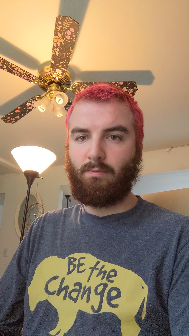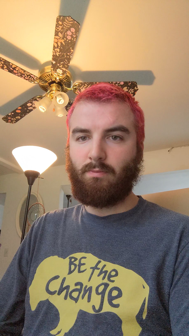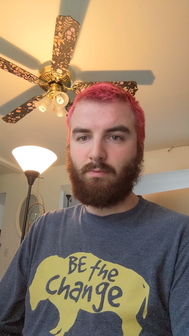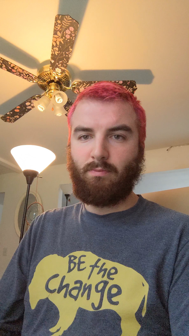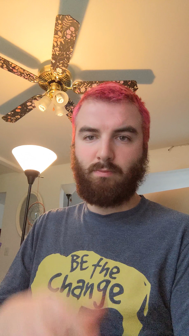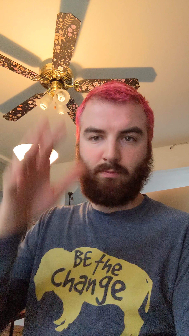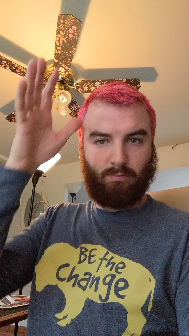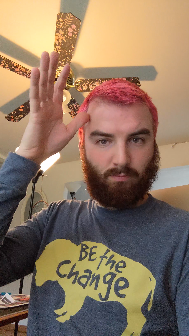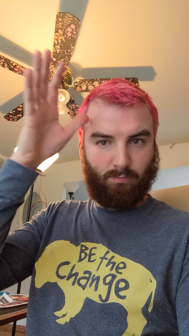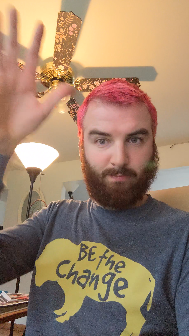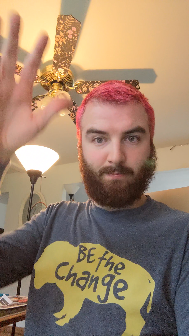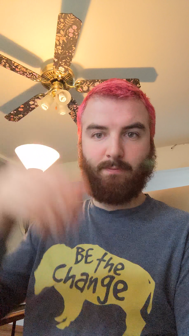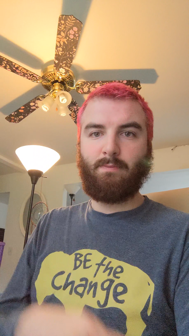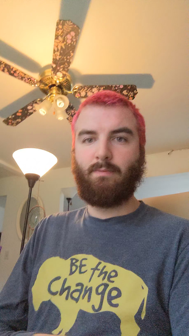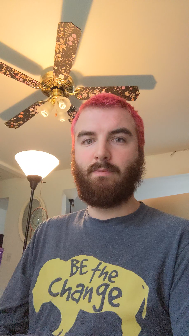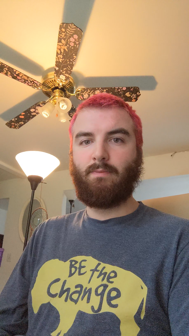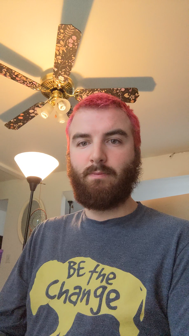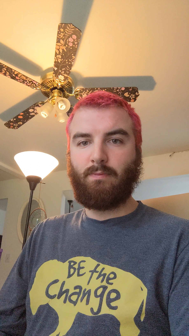deer